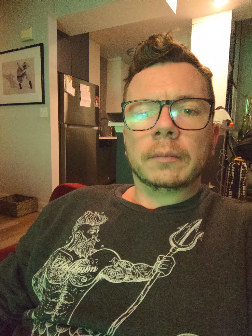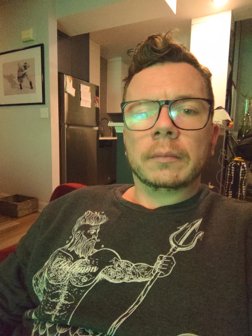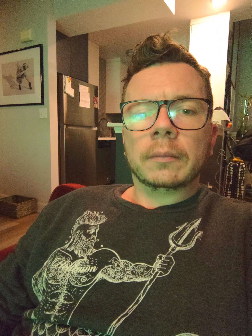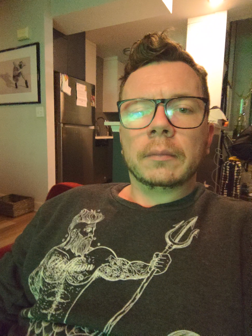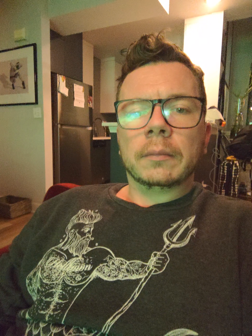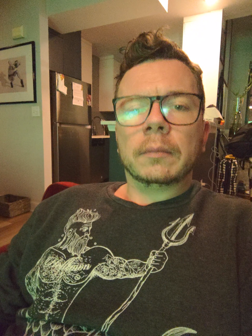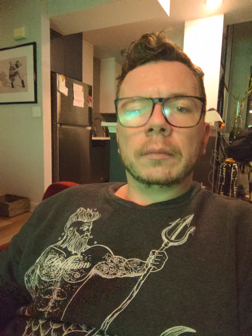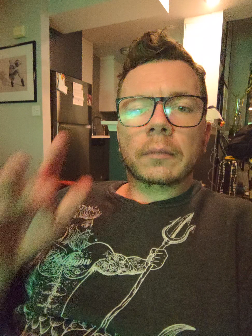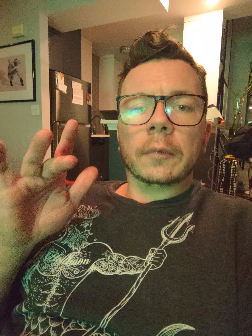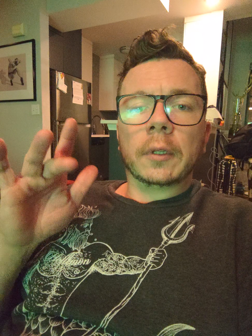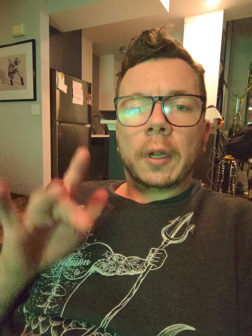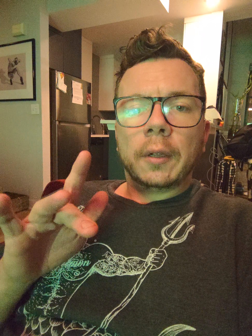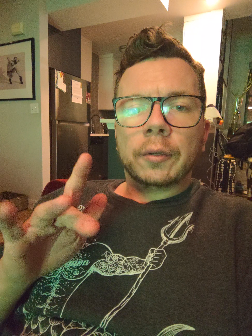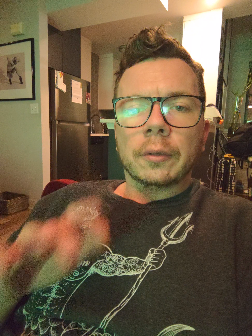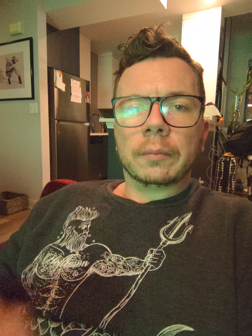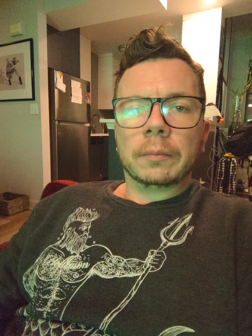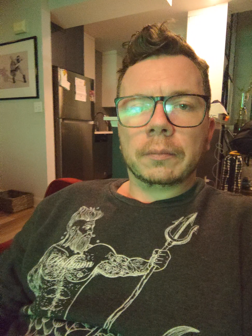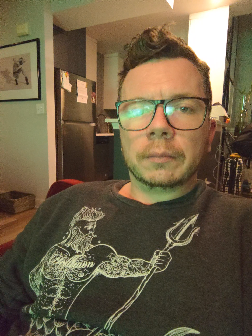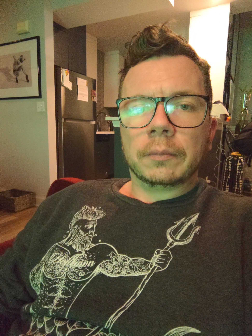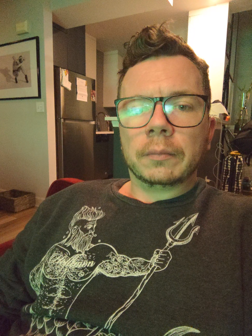touch